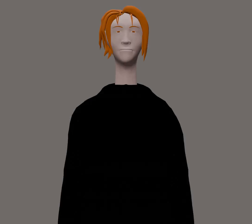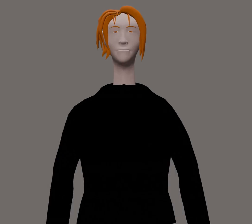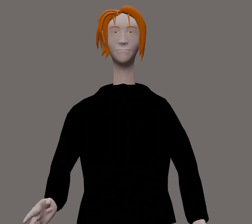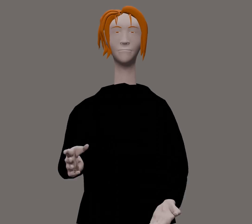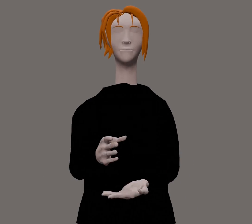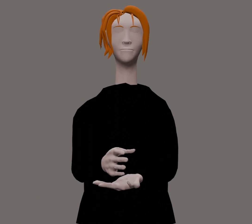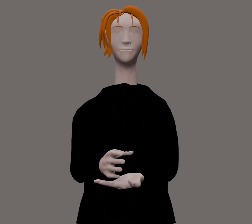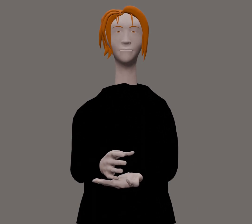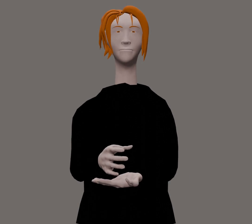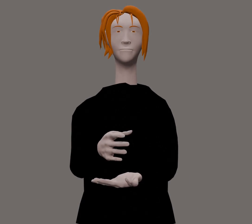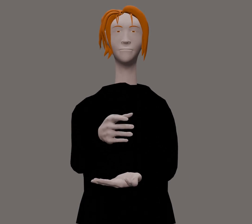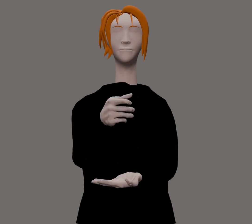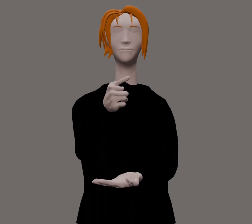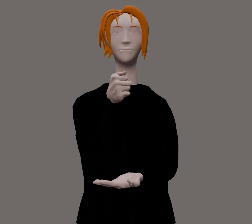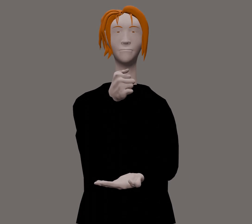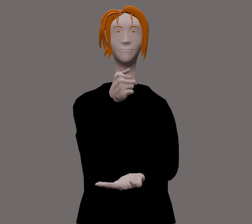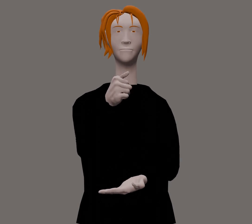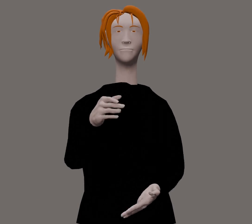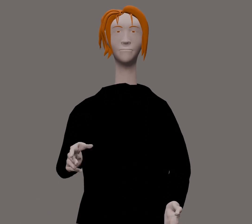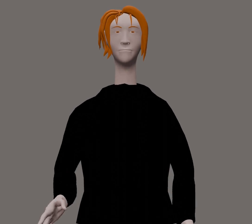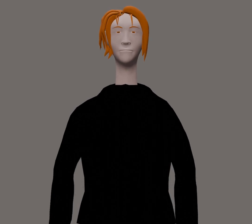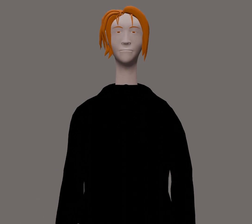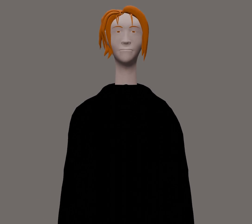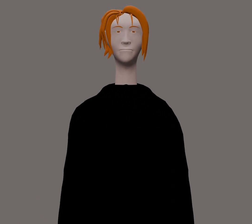Bottle